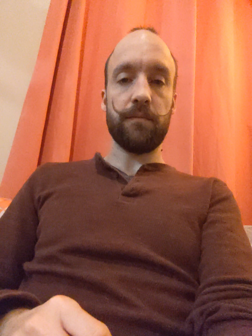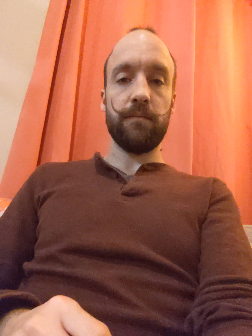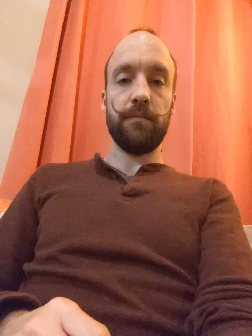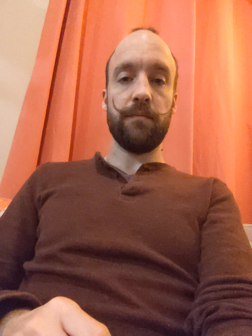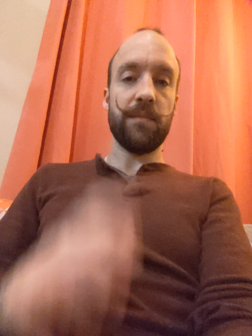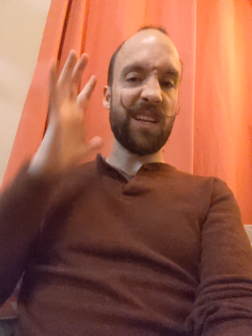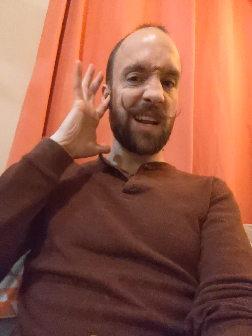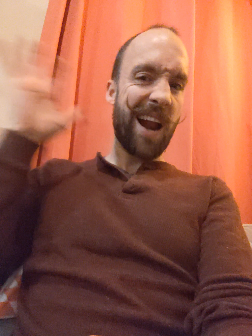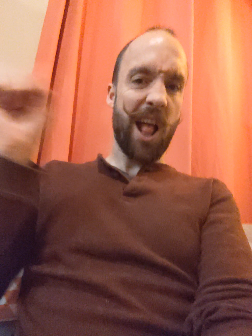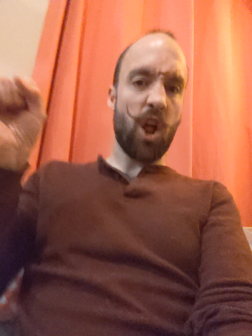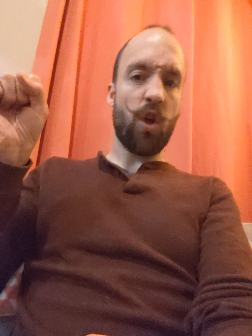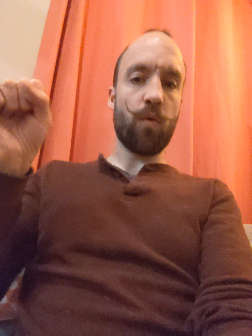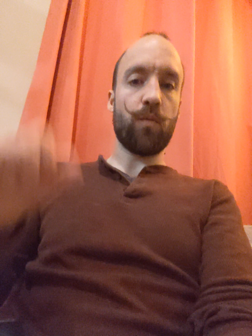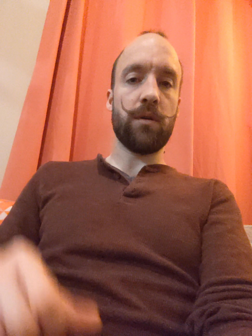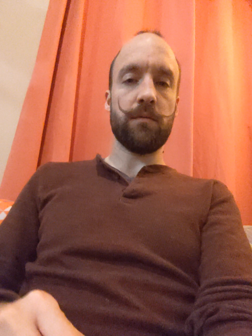loud